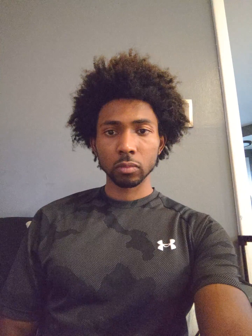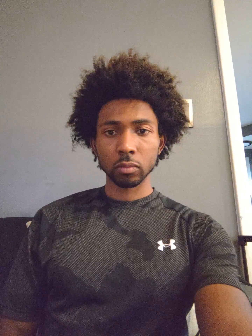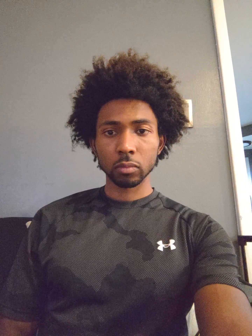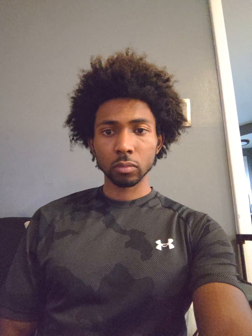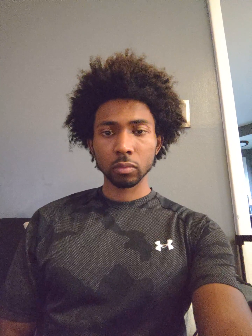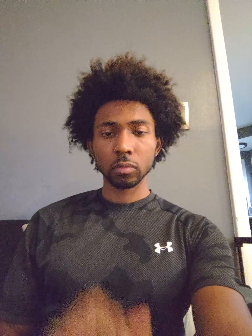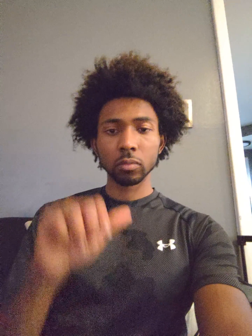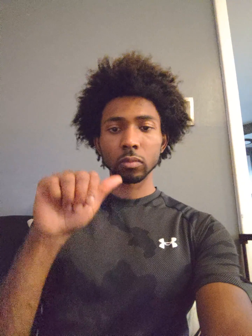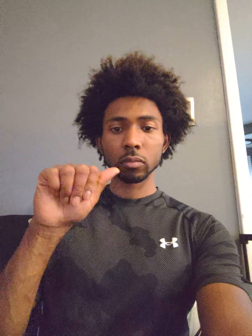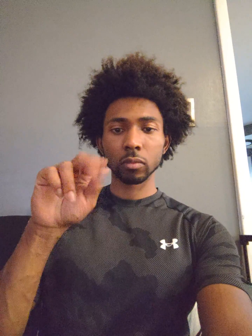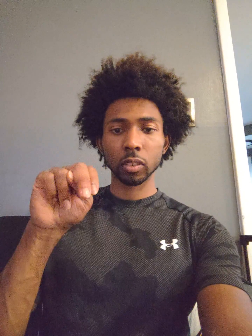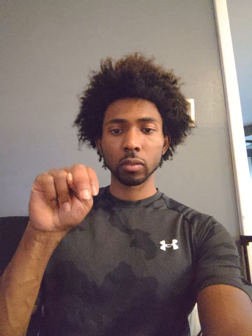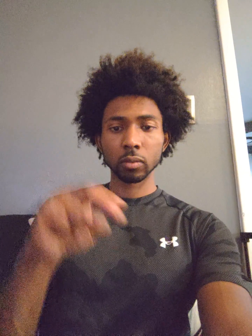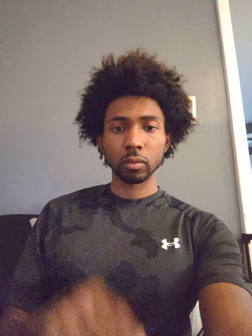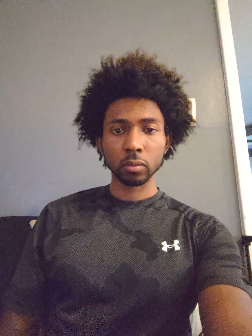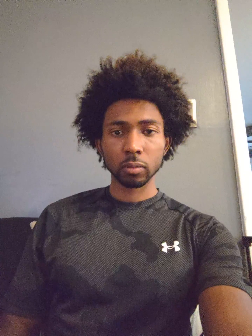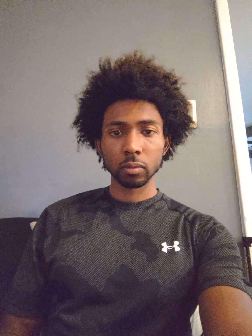an